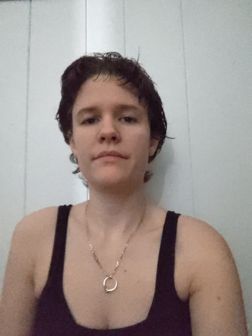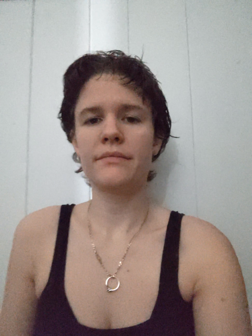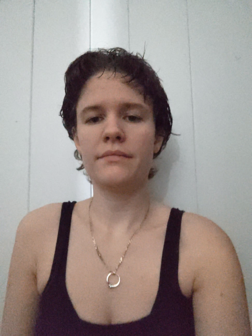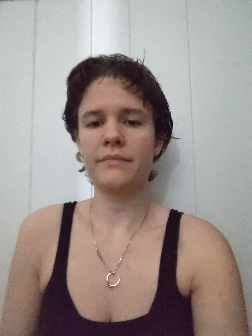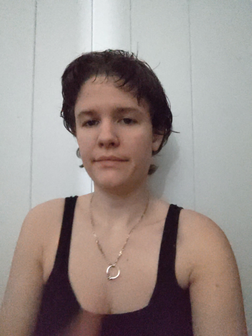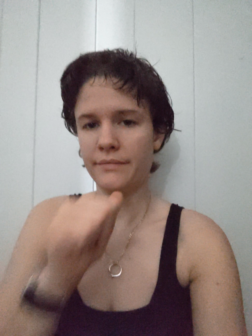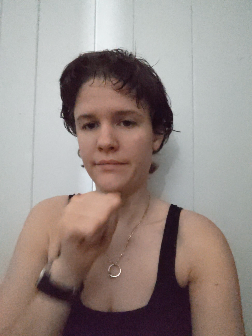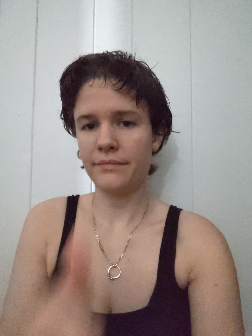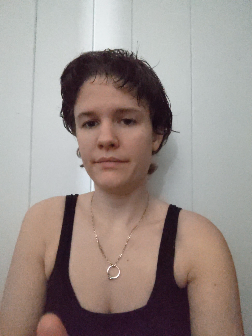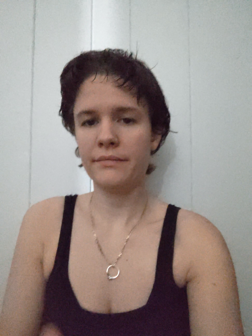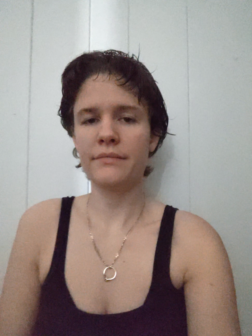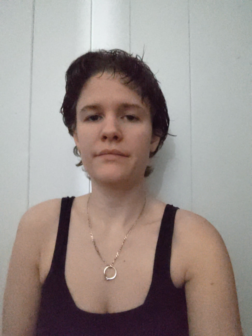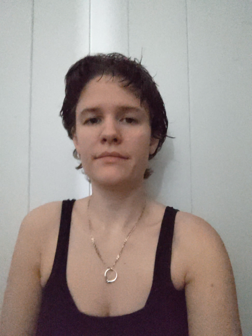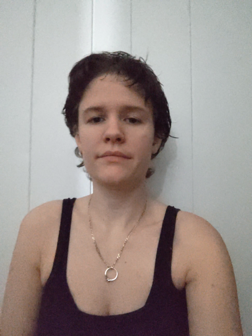not